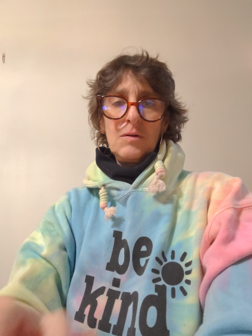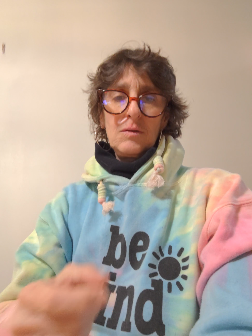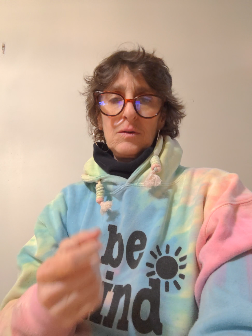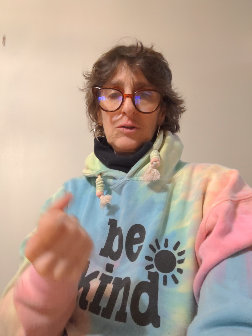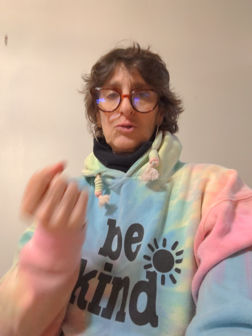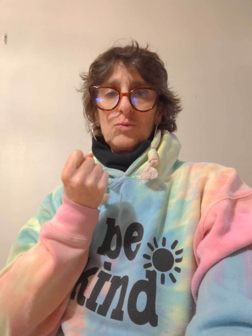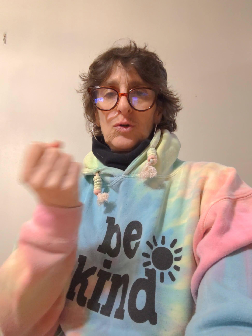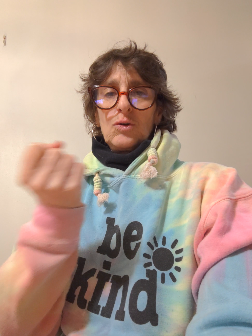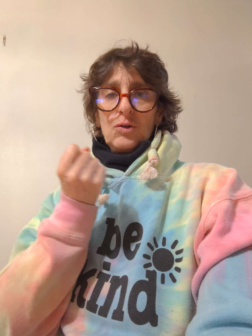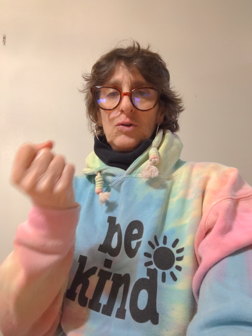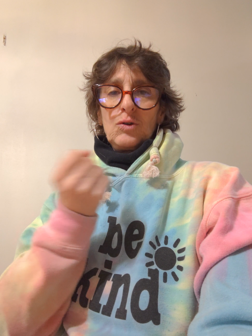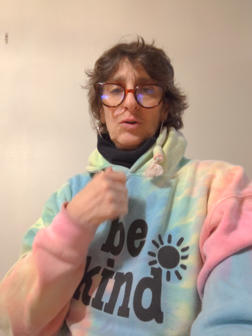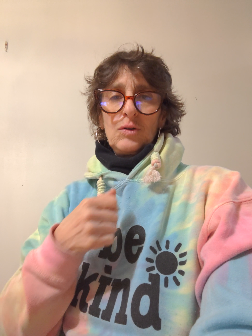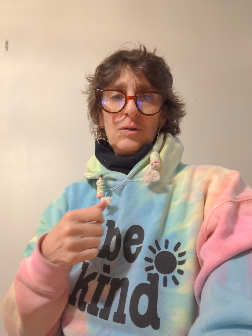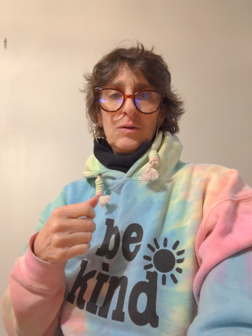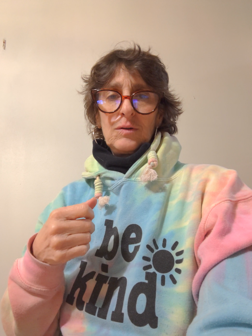drawer